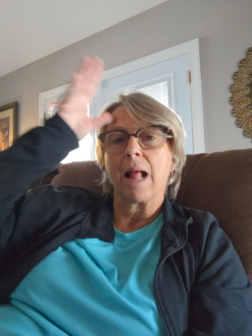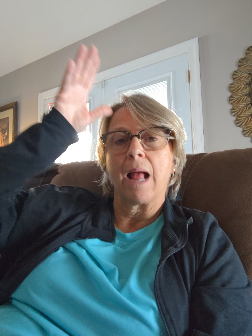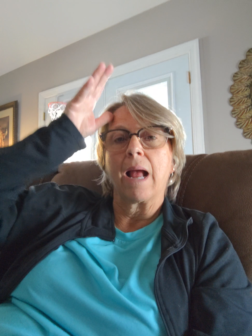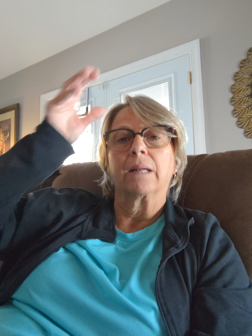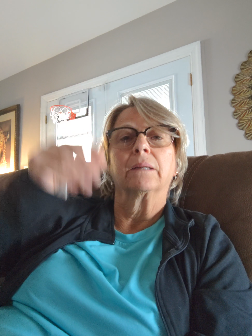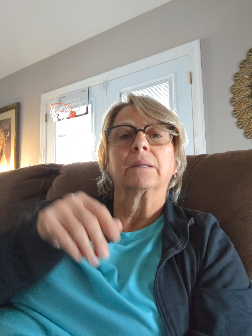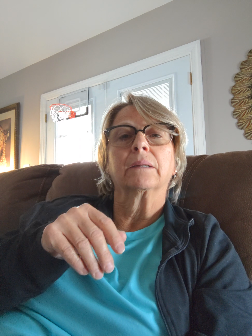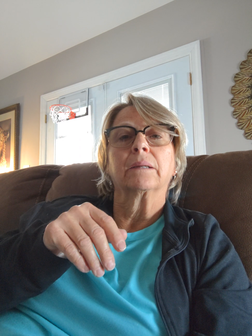dad